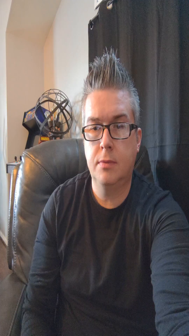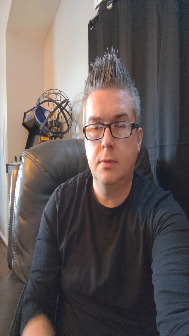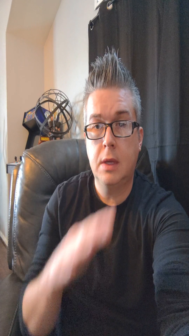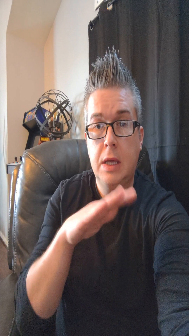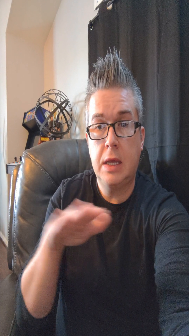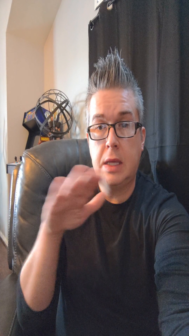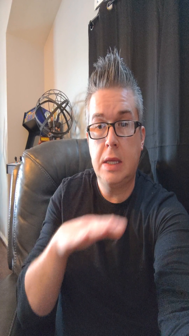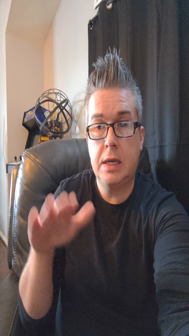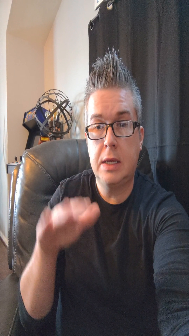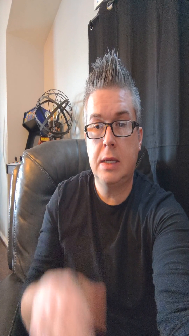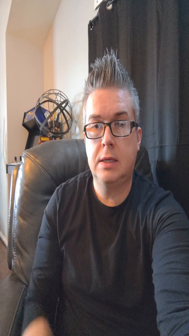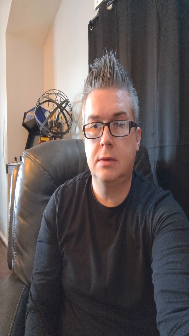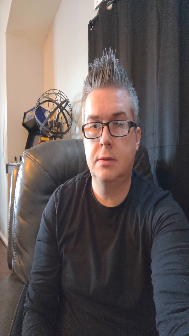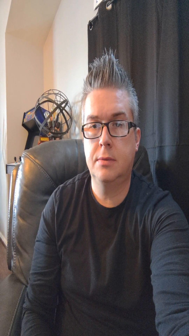clean